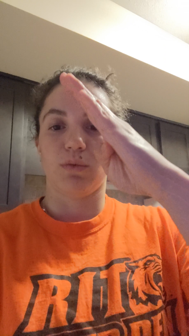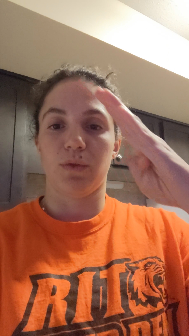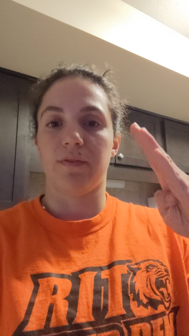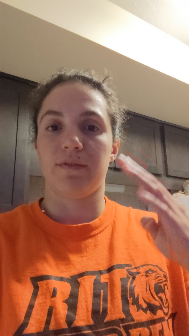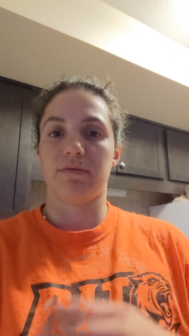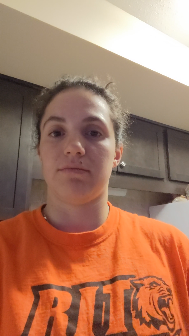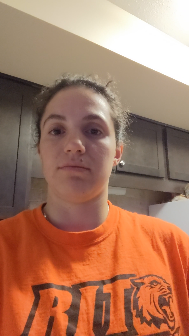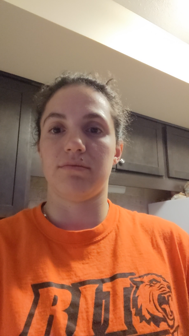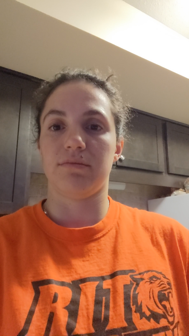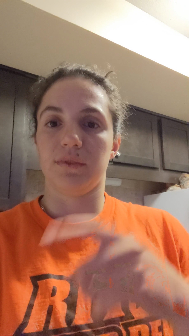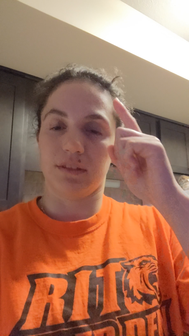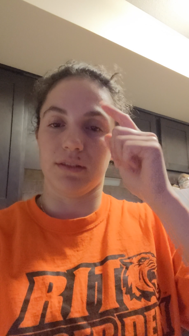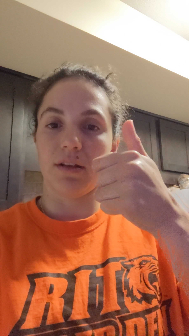dime